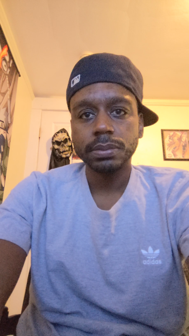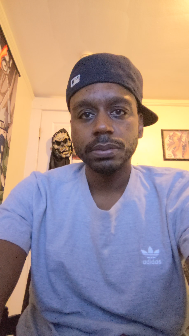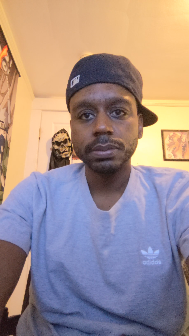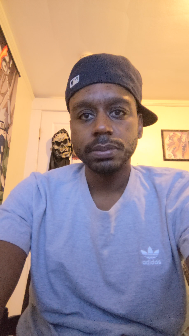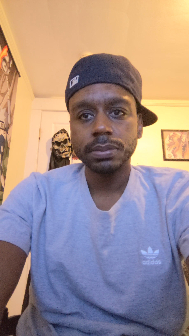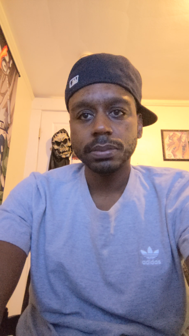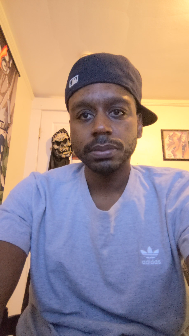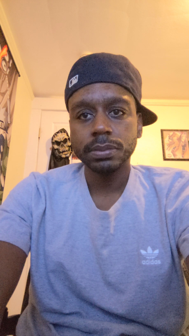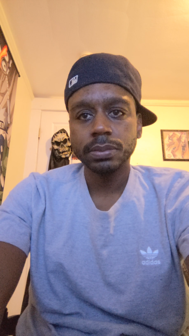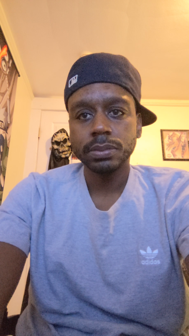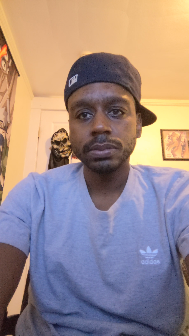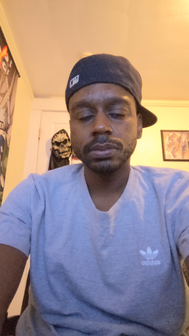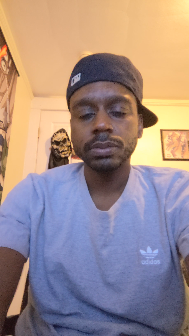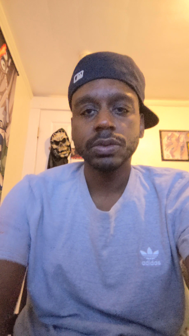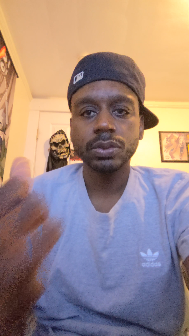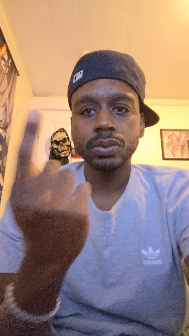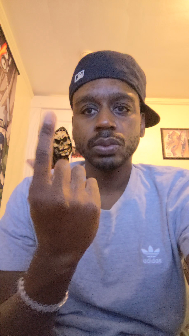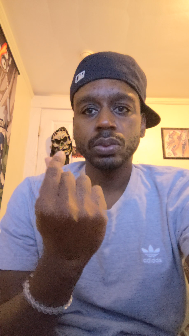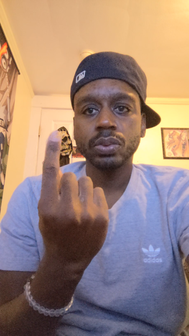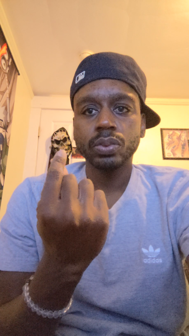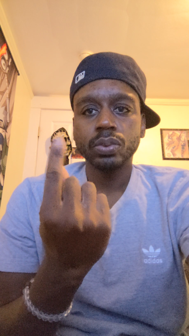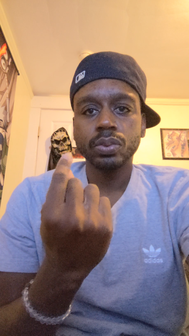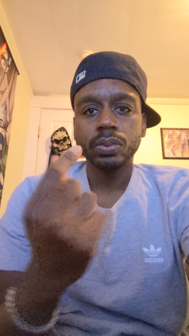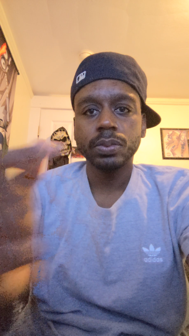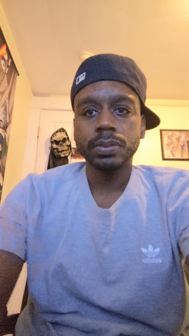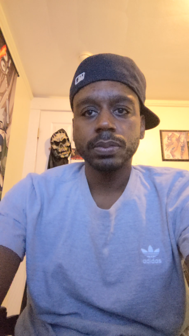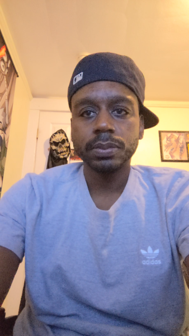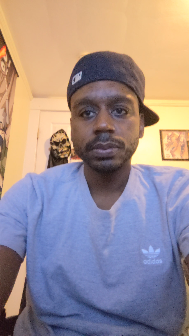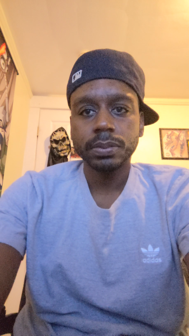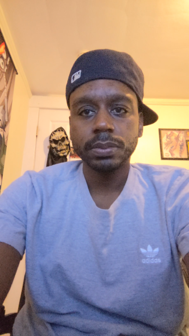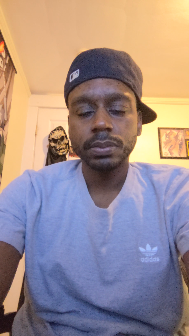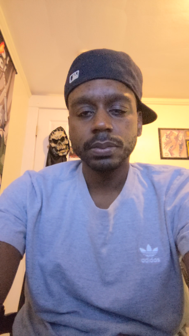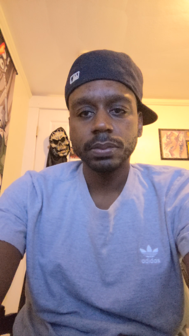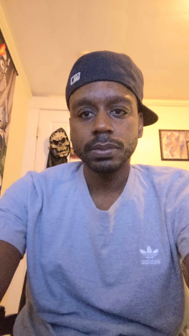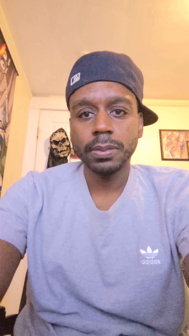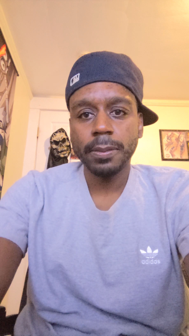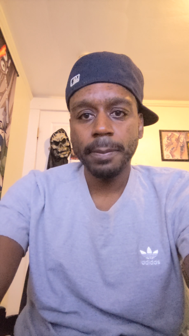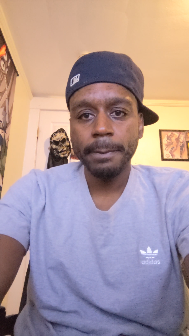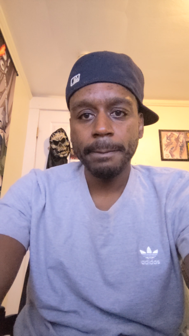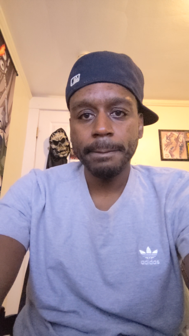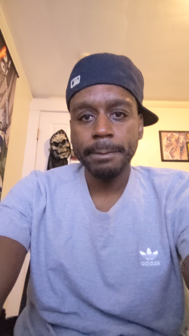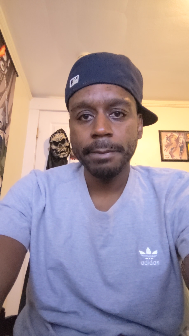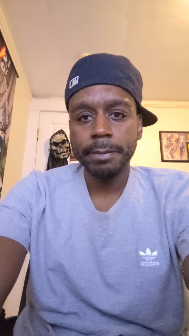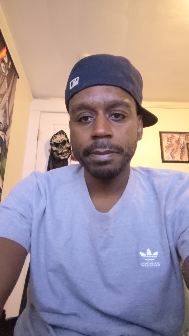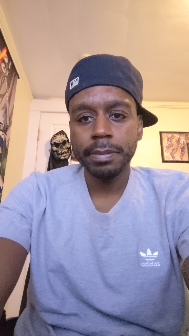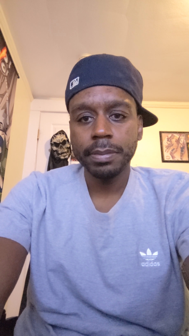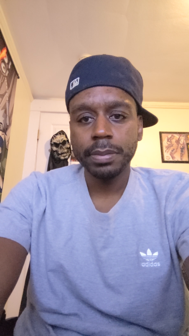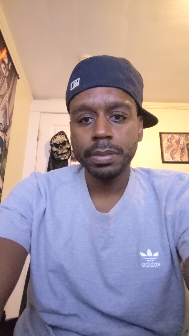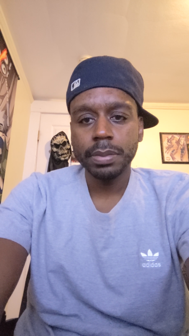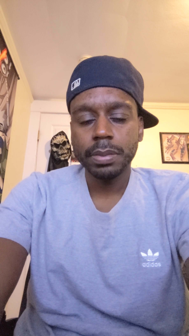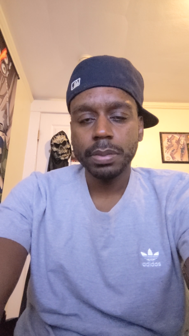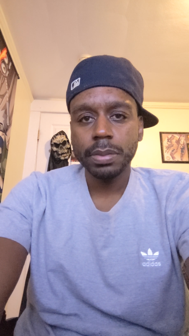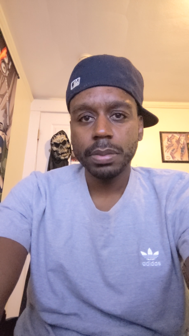do